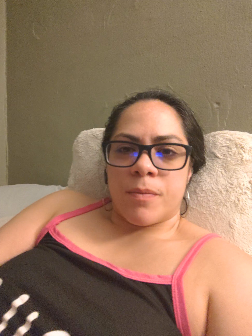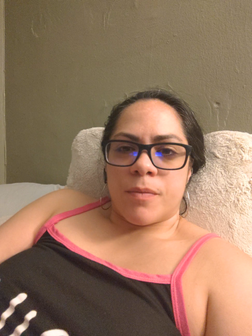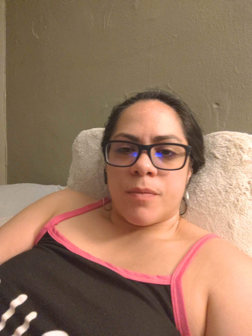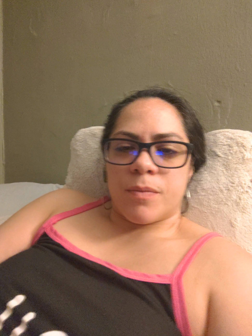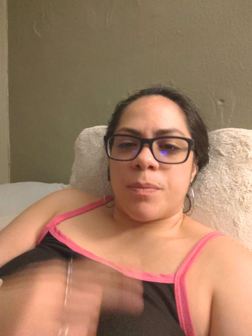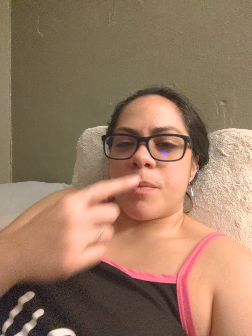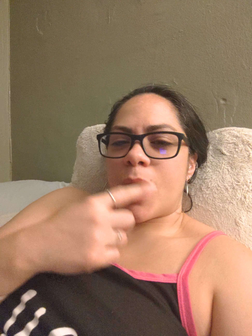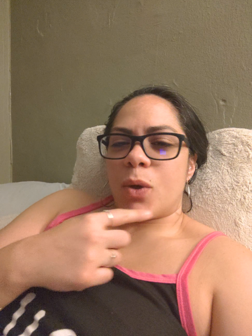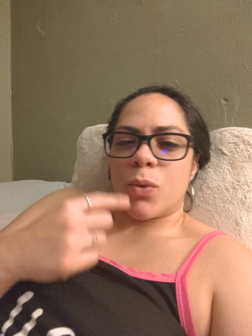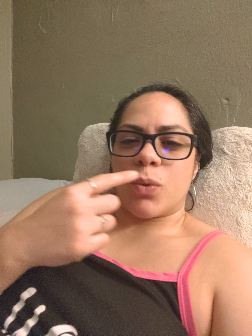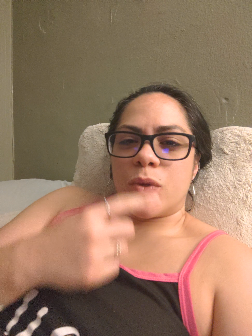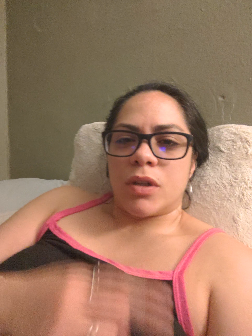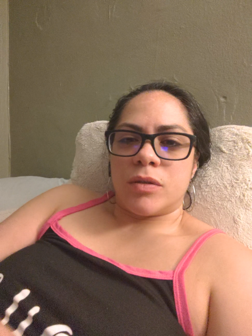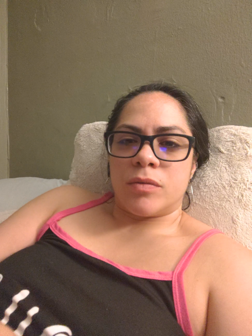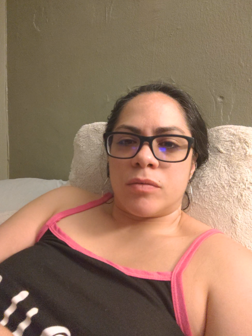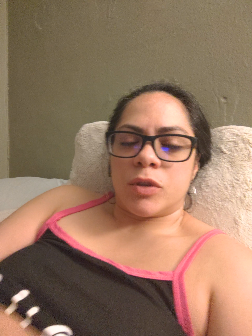mouth